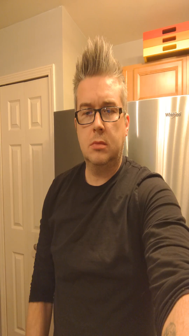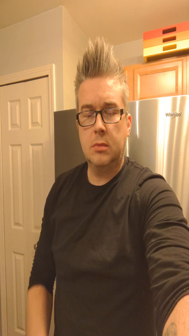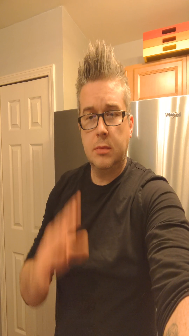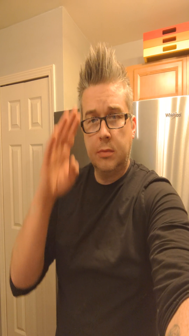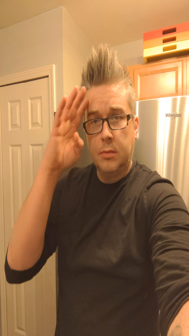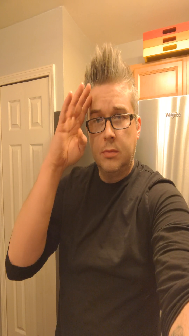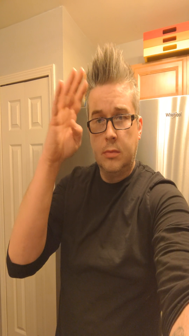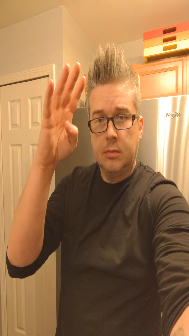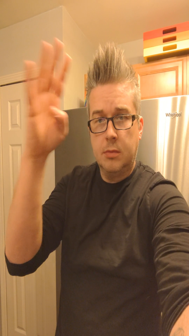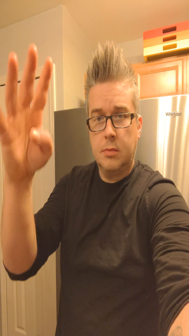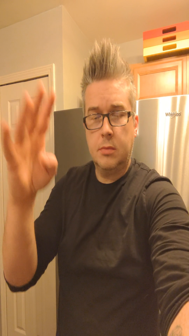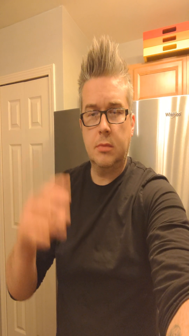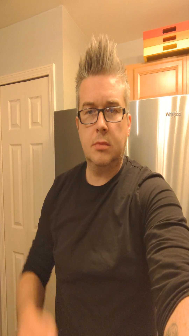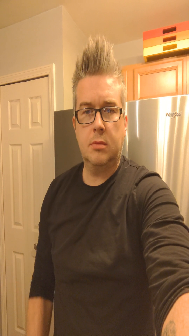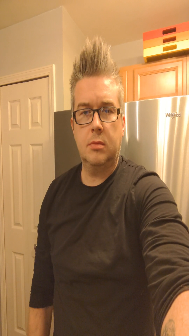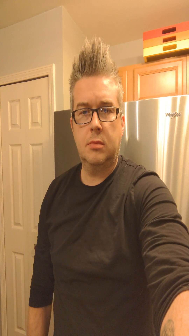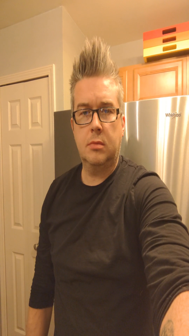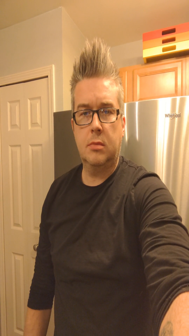pretend